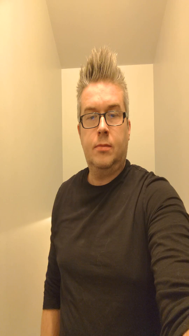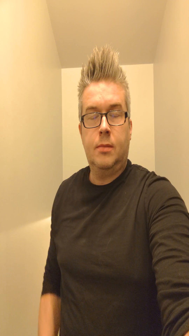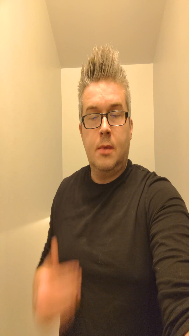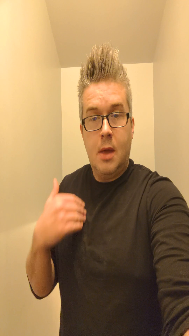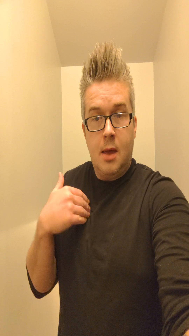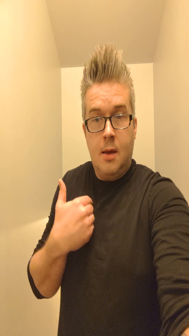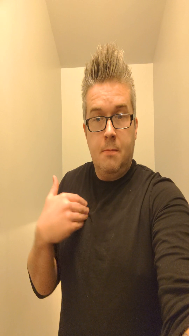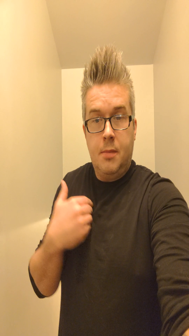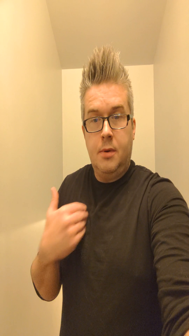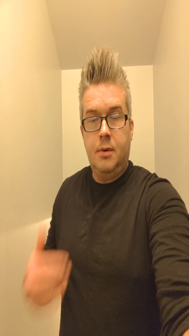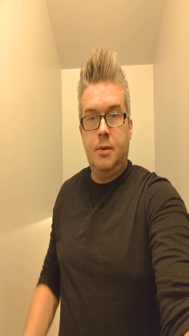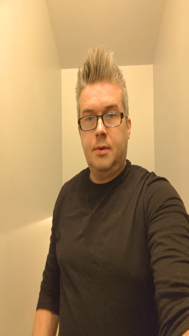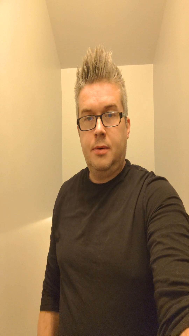animal